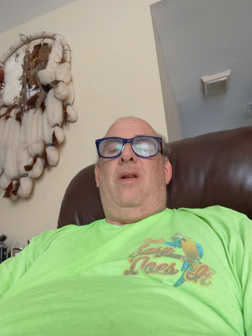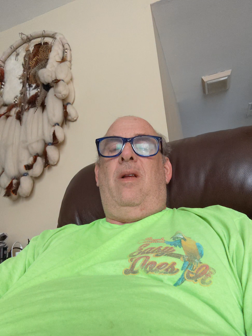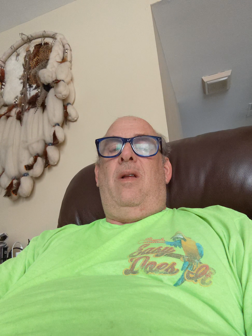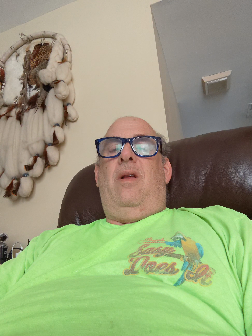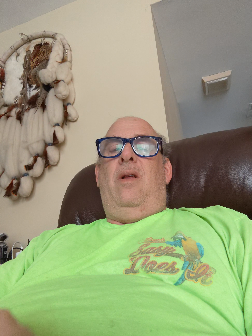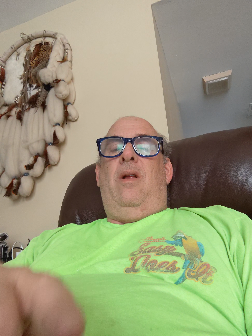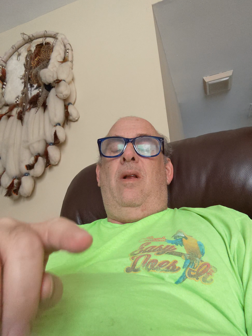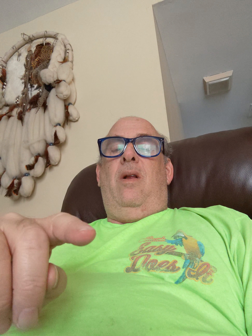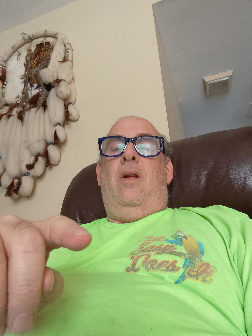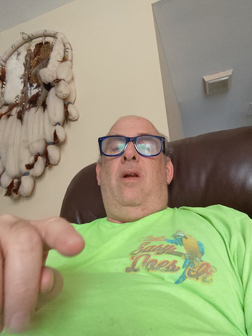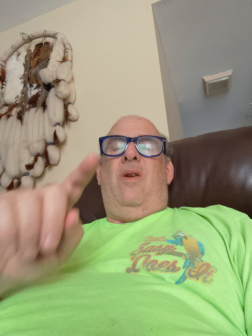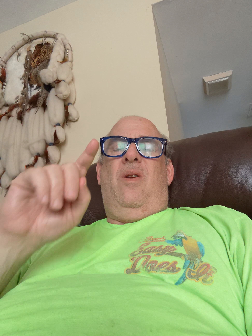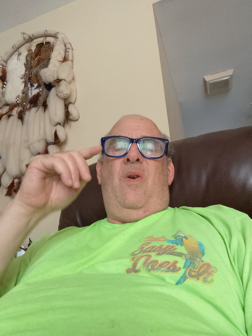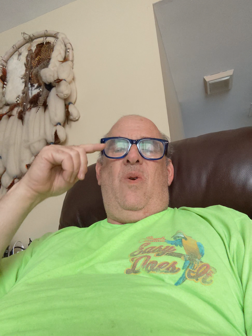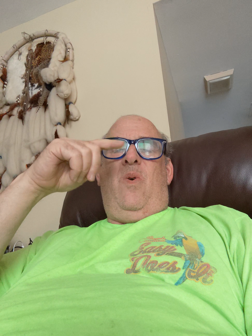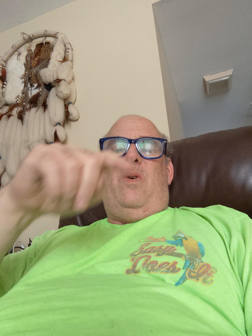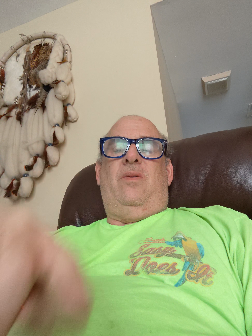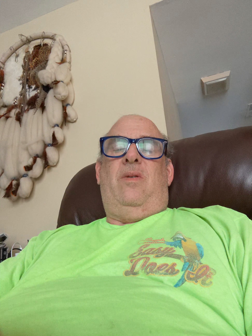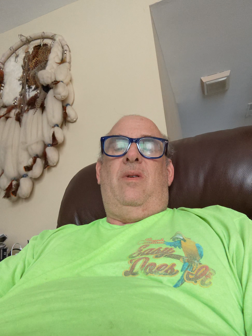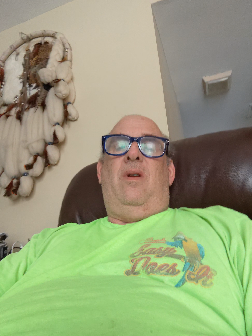owie